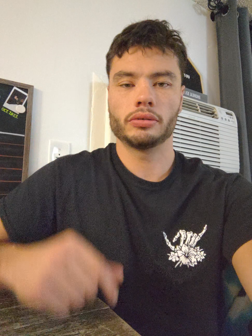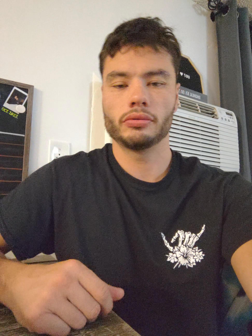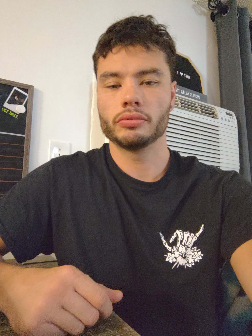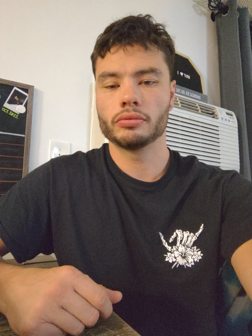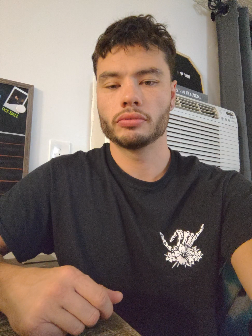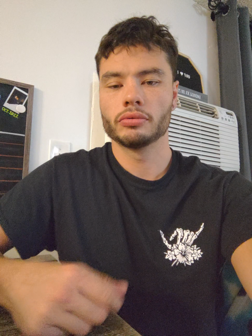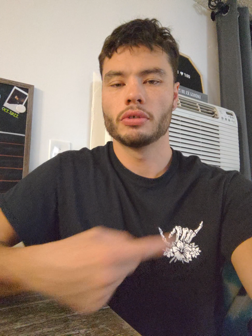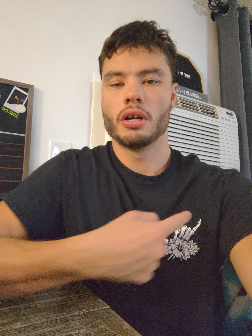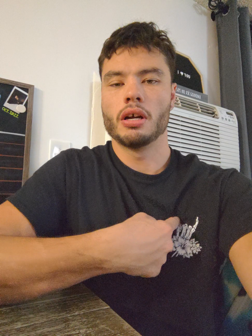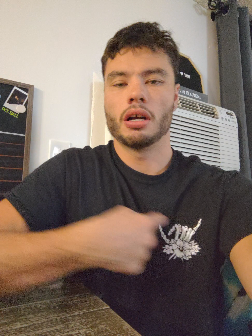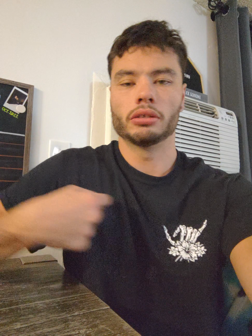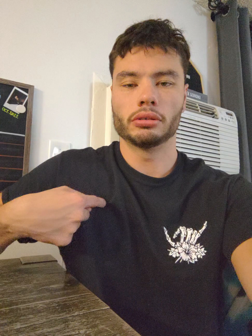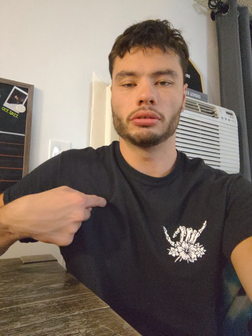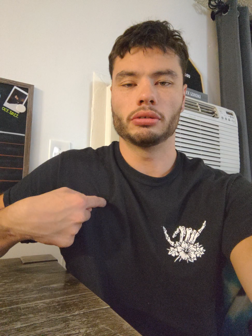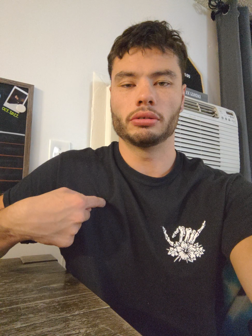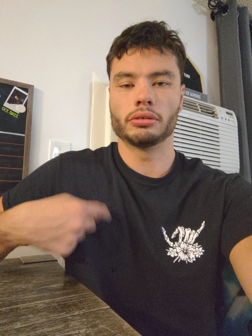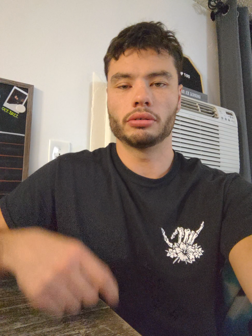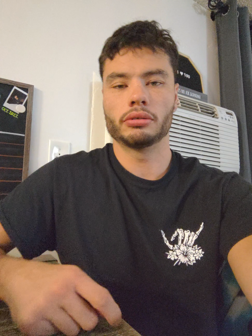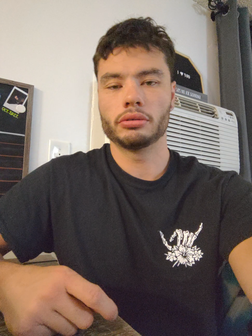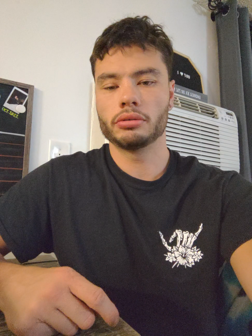we